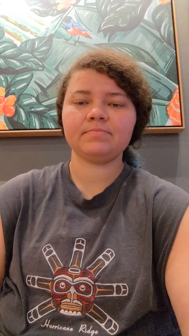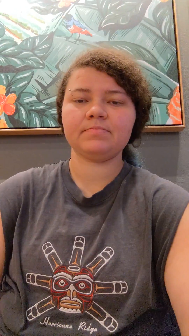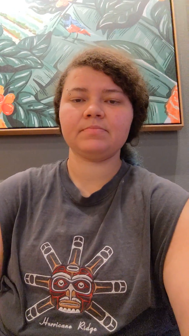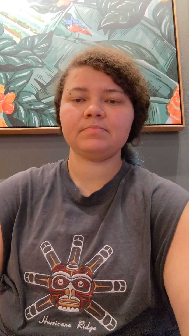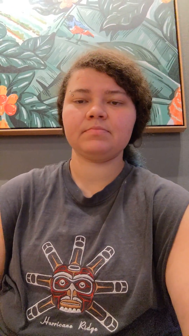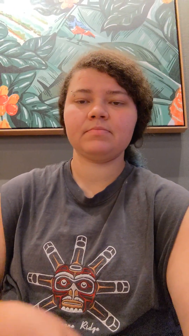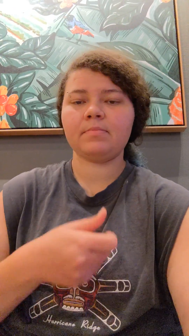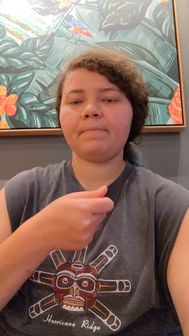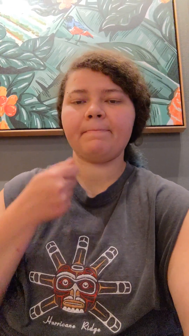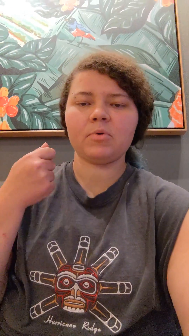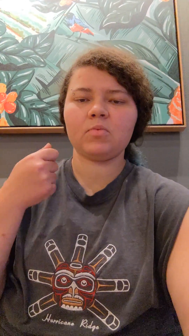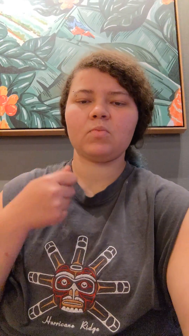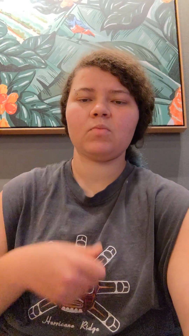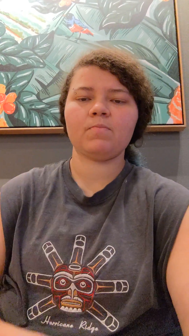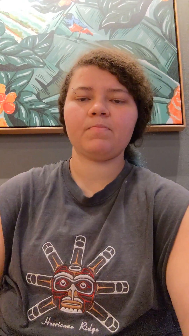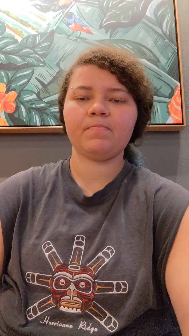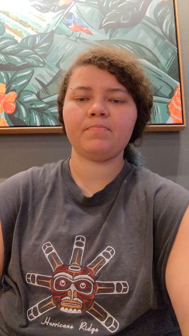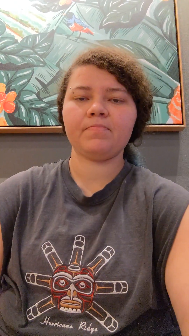pull